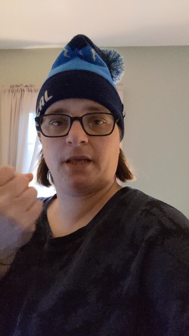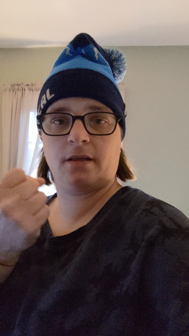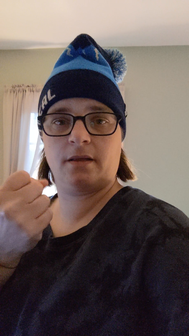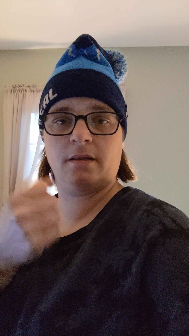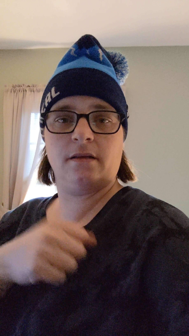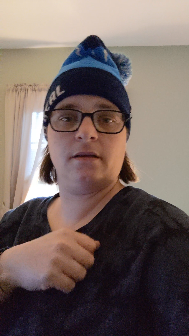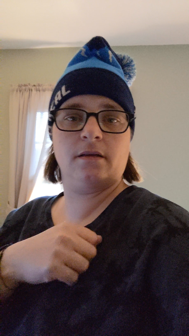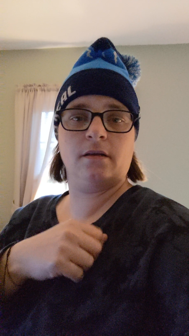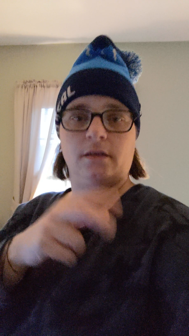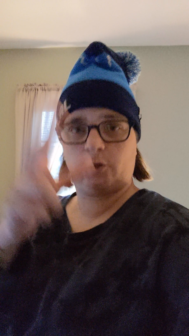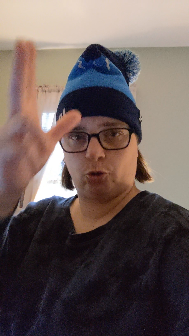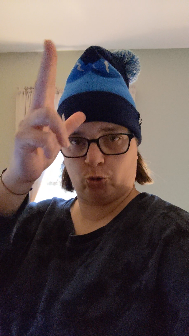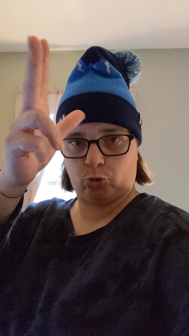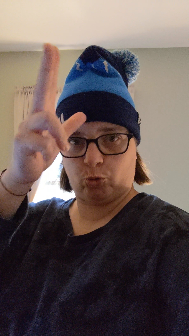rooster